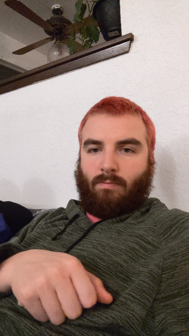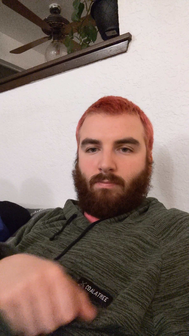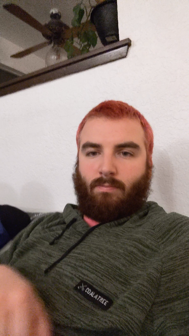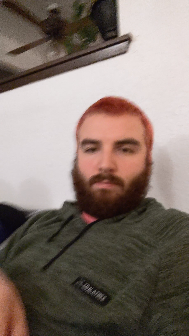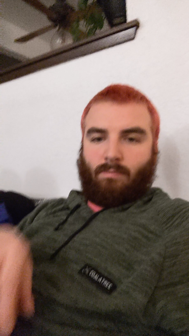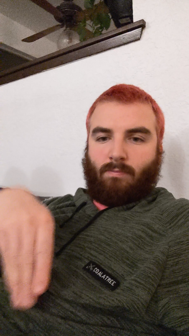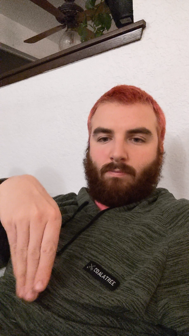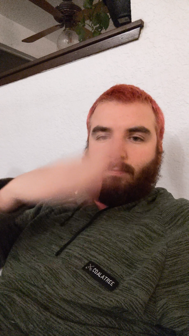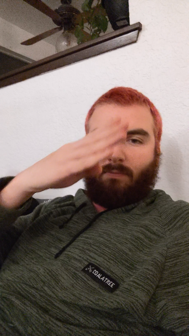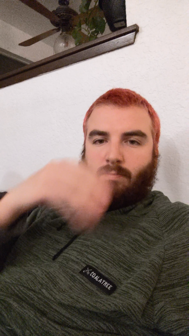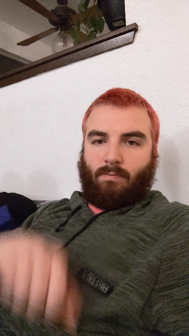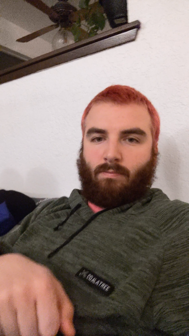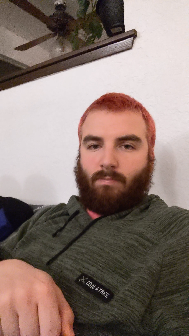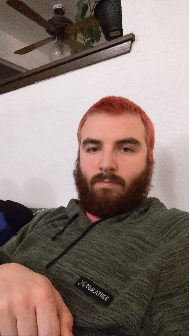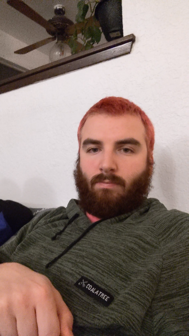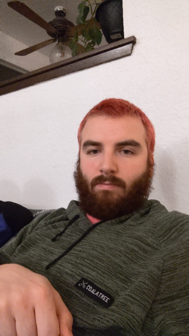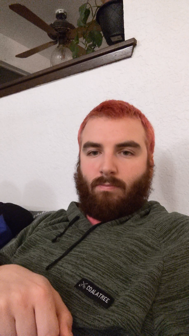kick